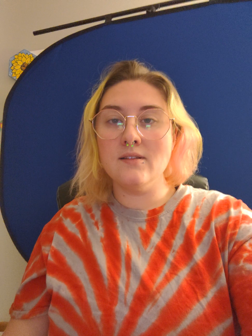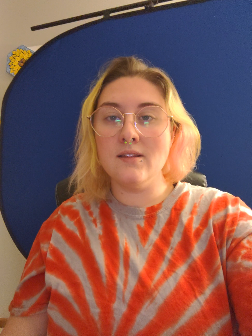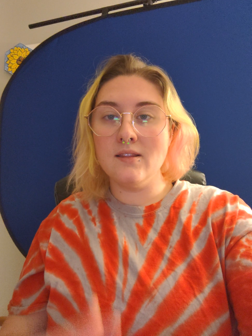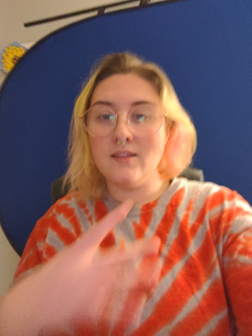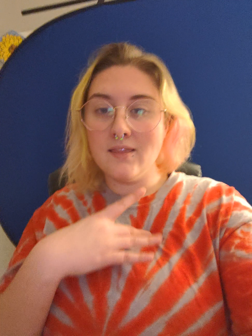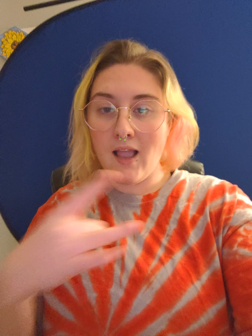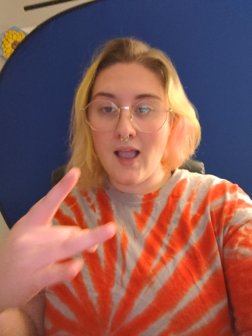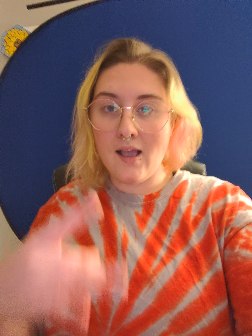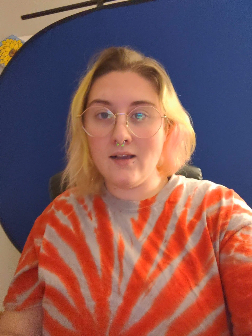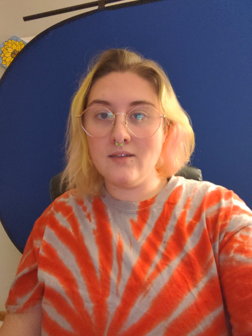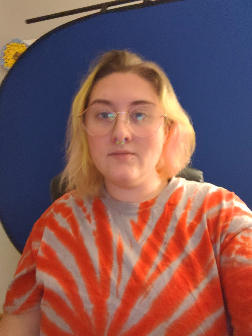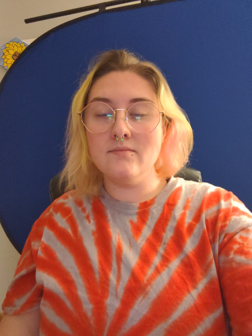like